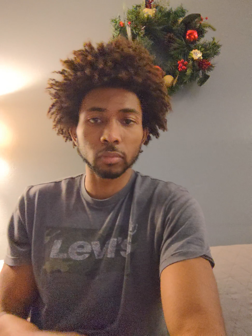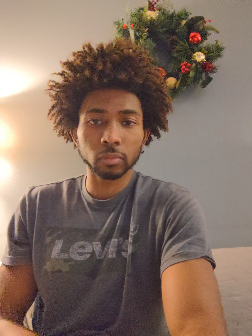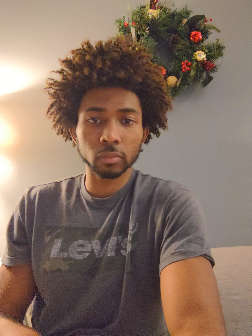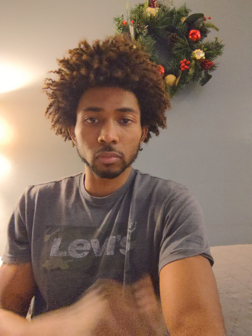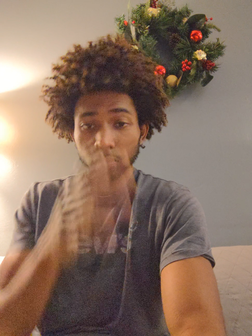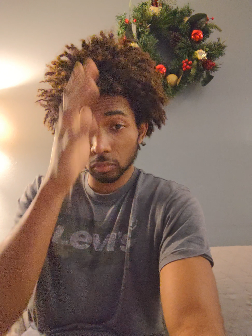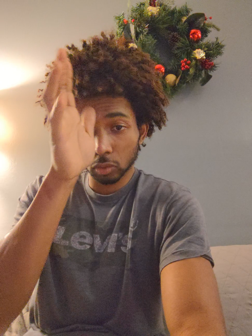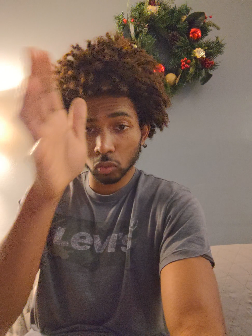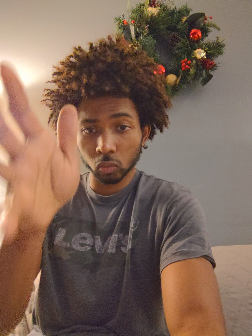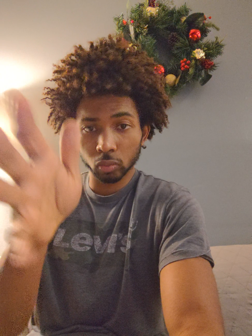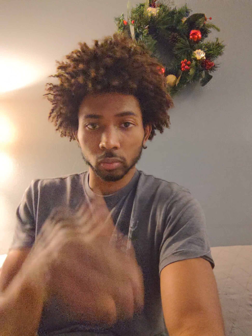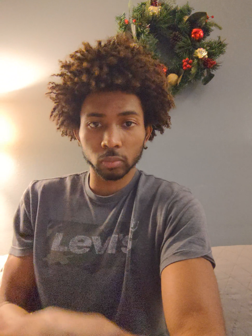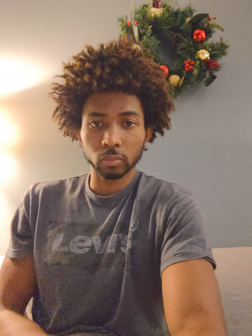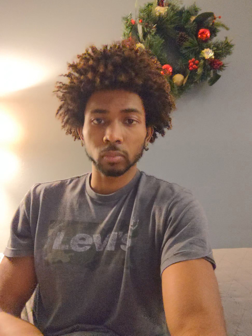grandpa